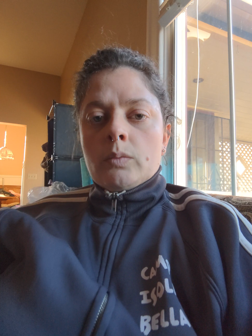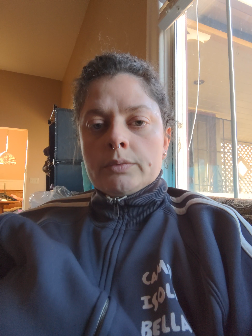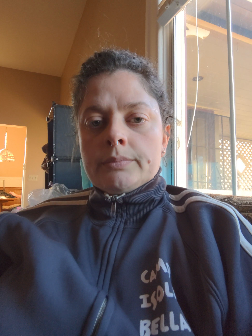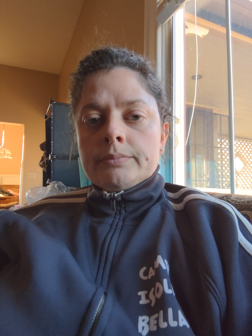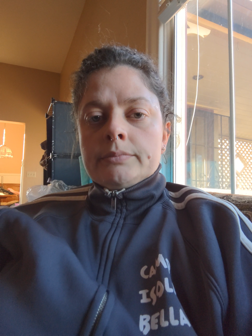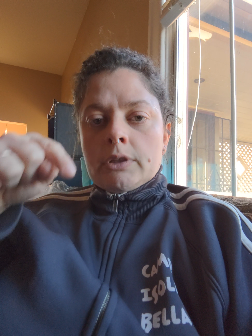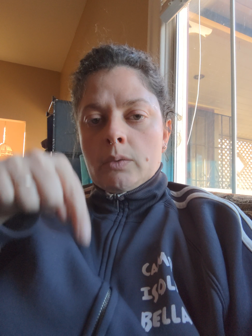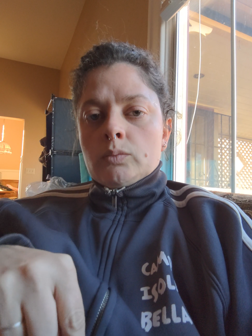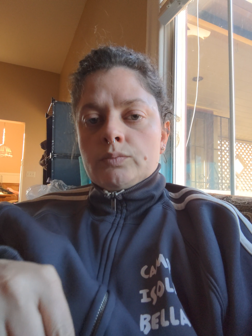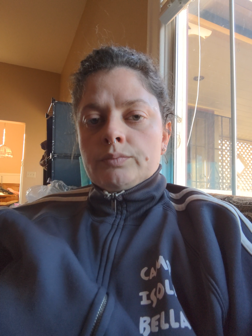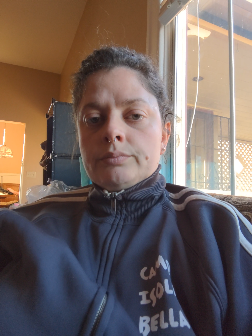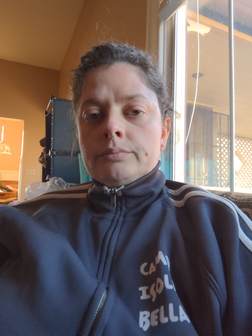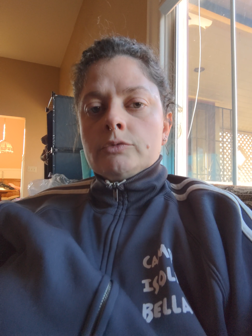down